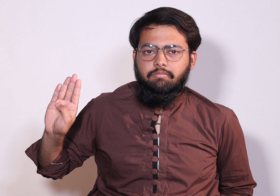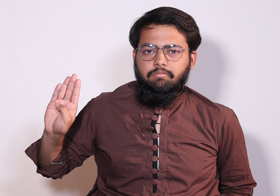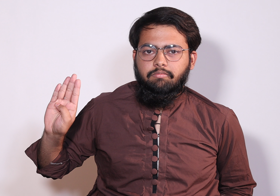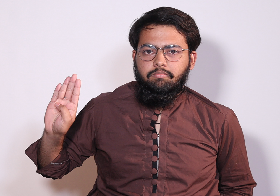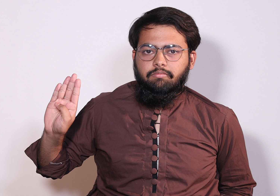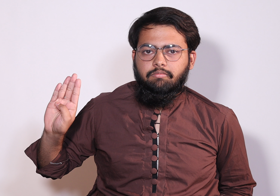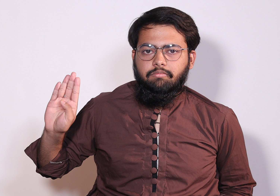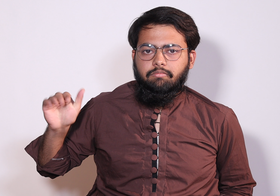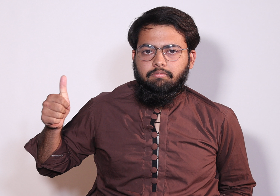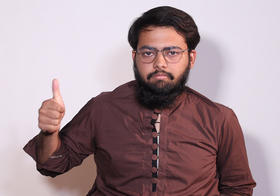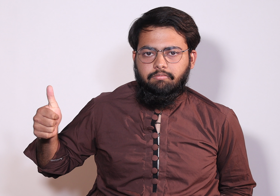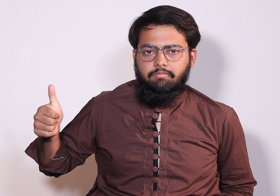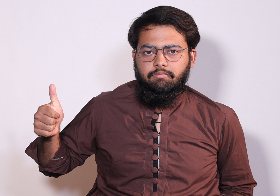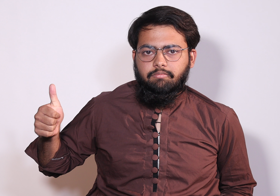best